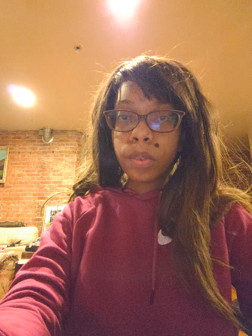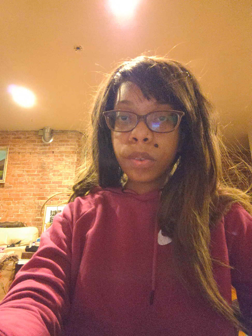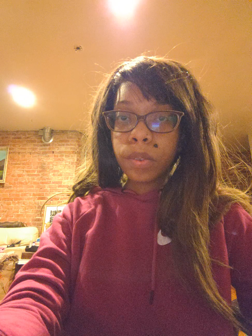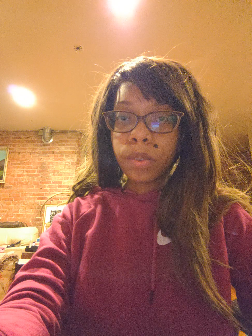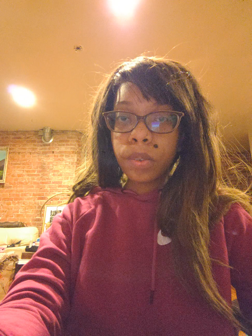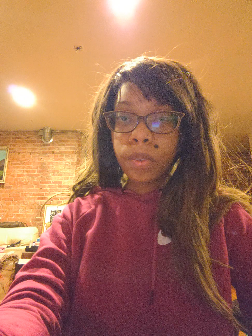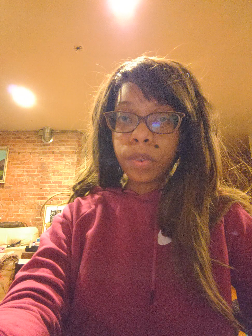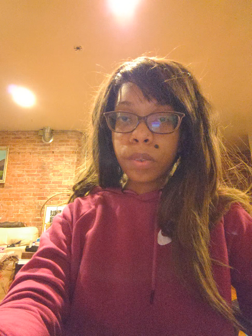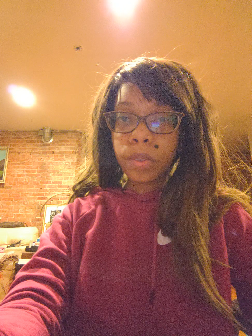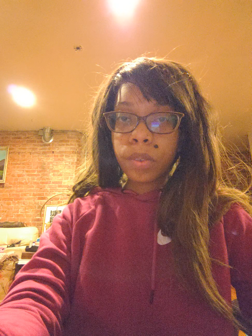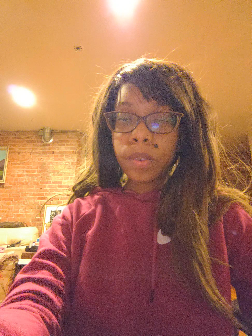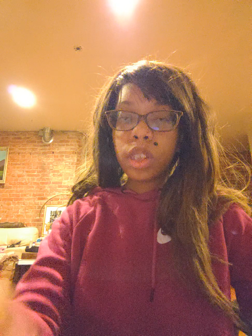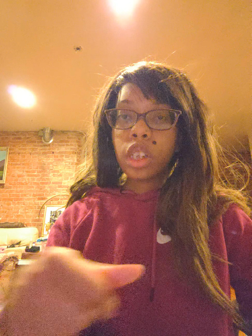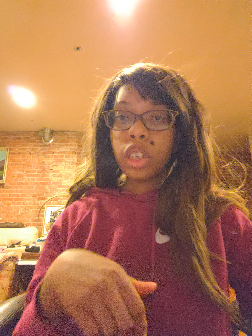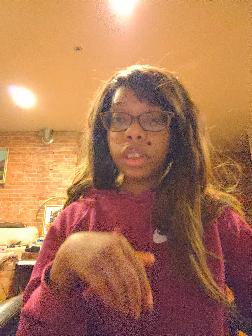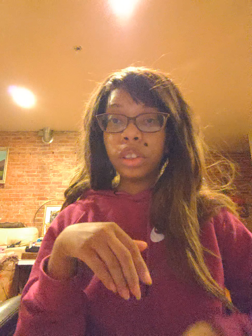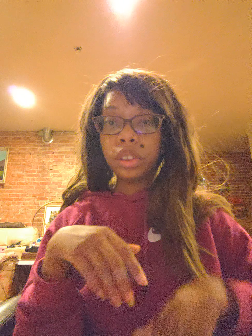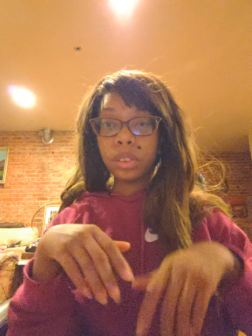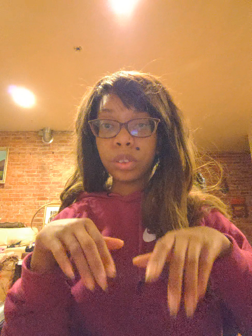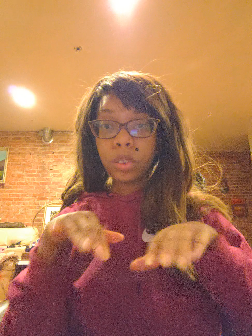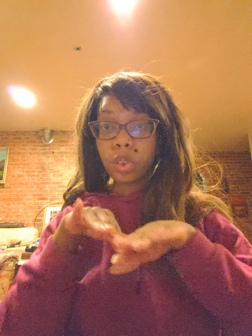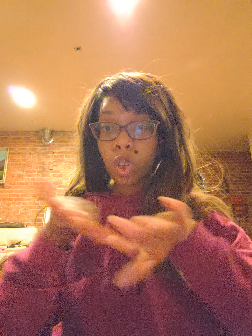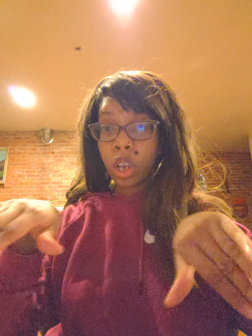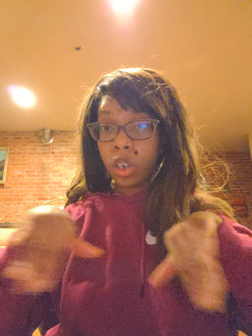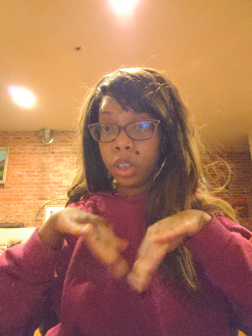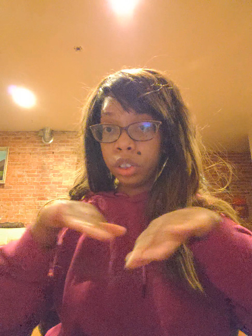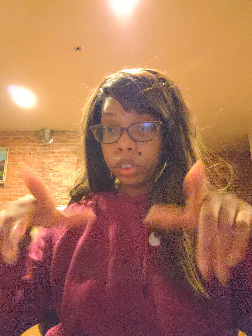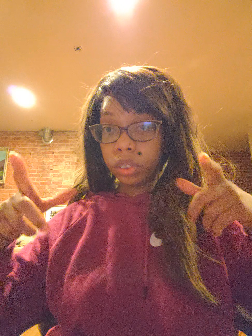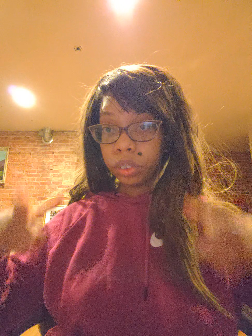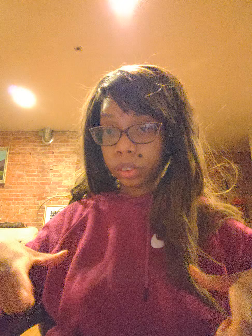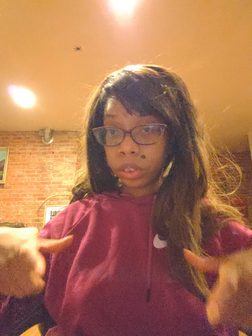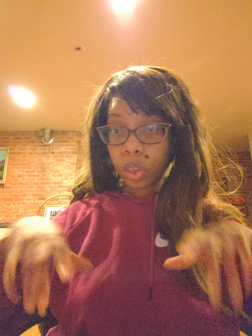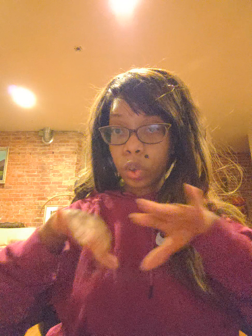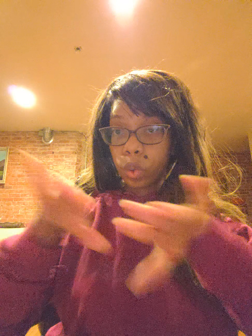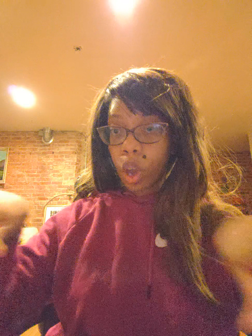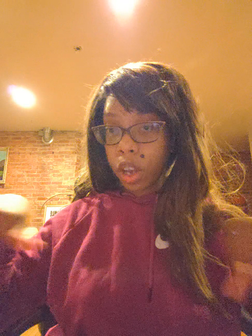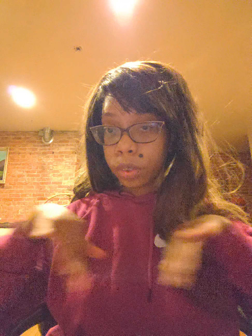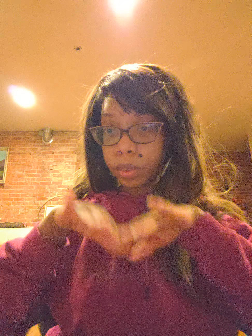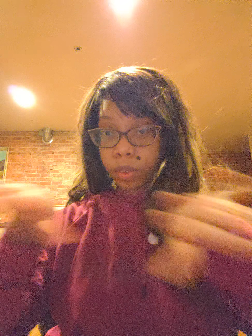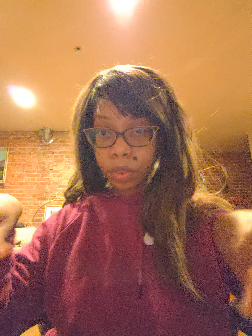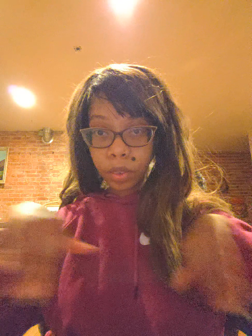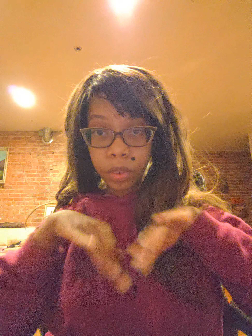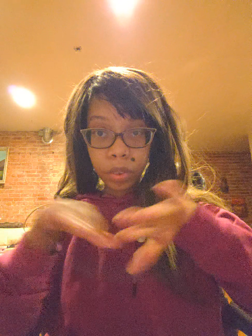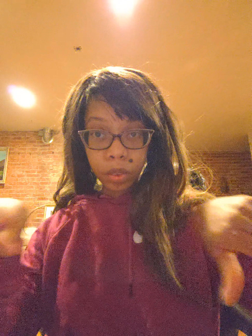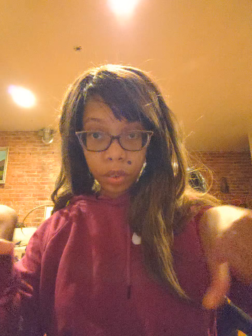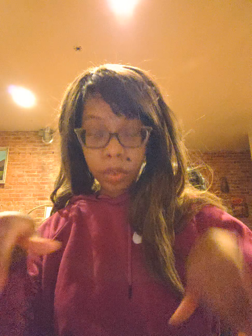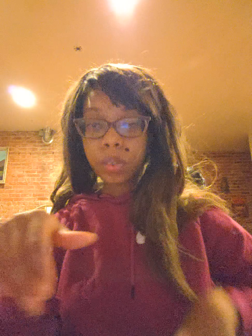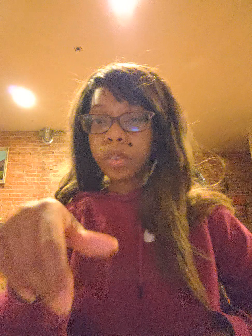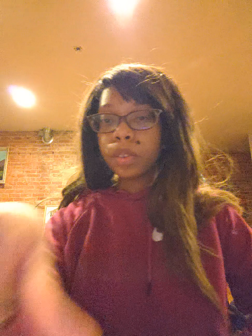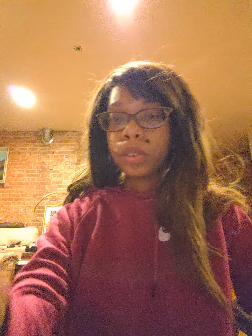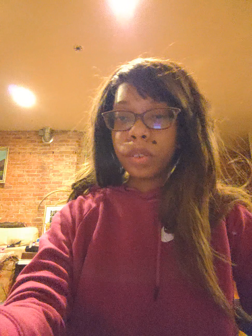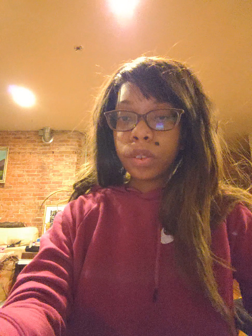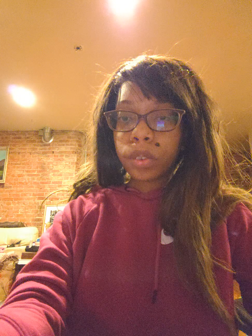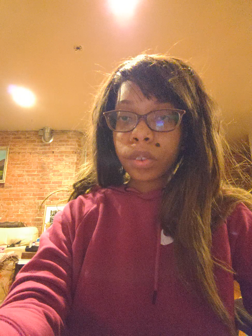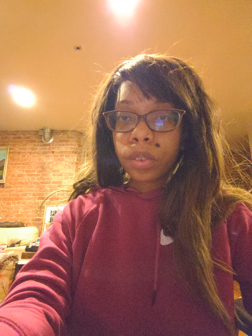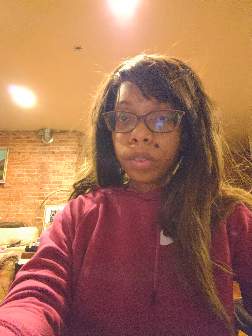pool